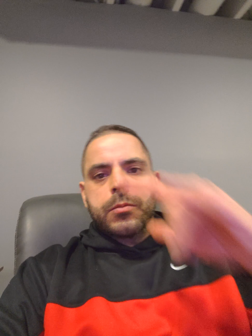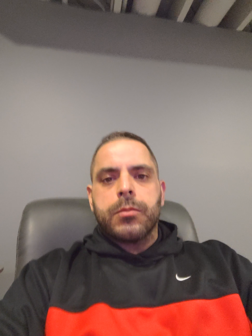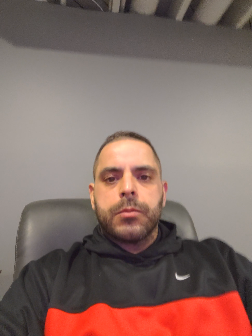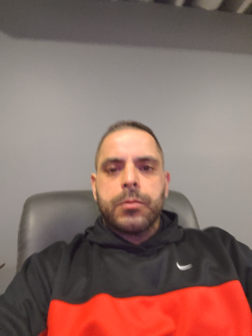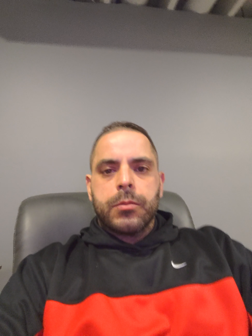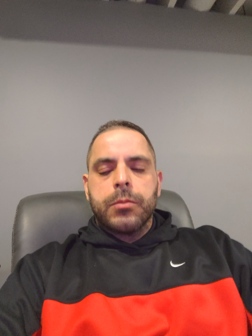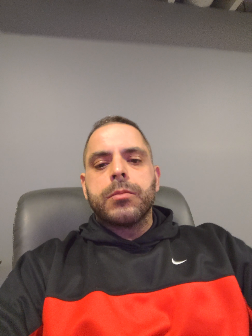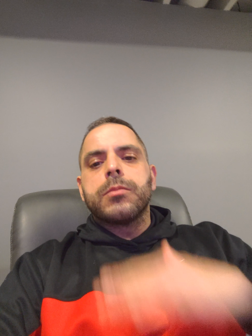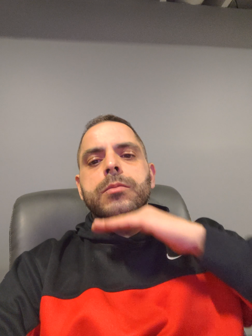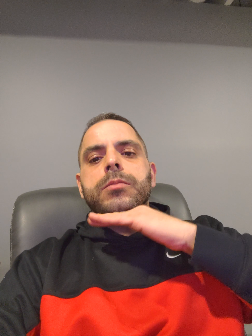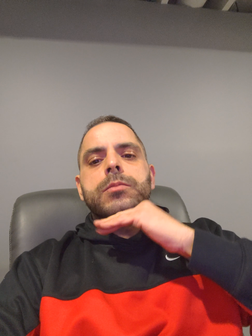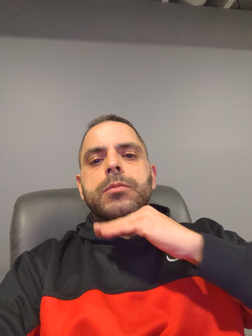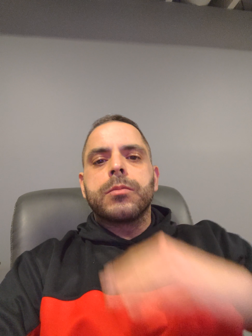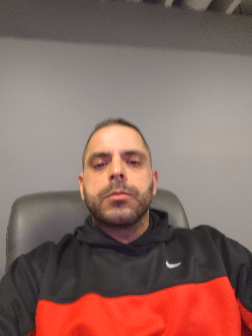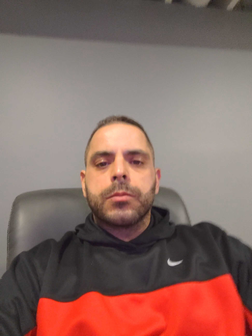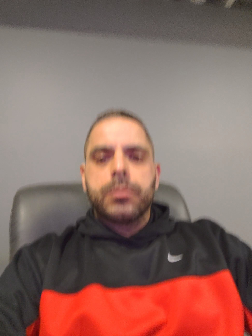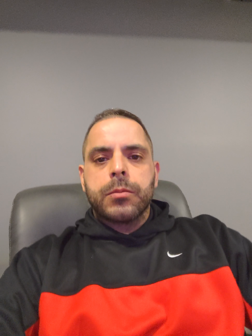pig